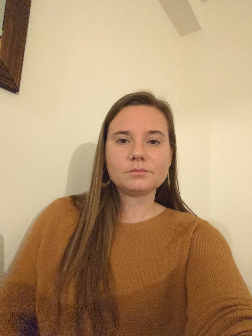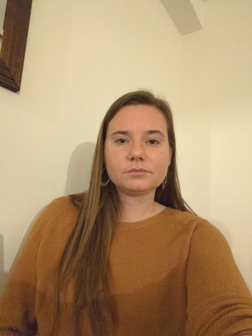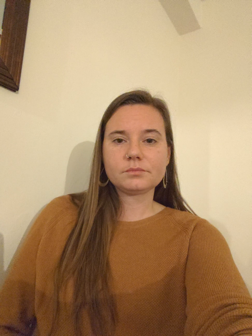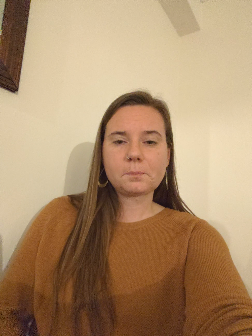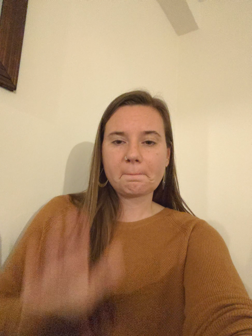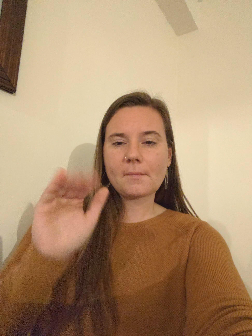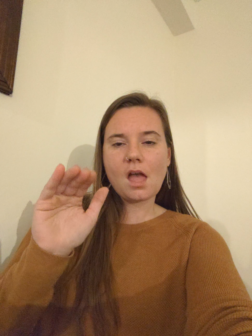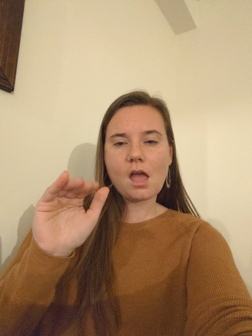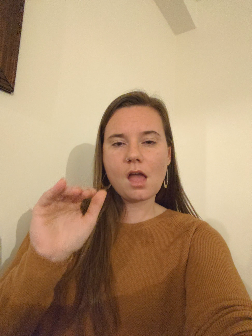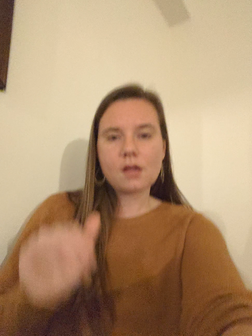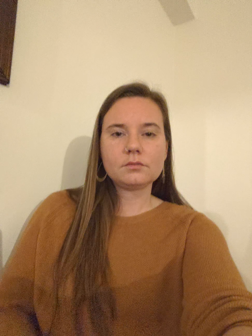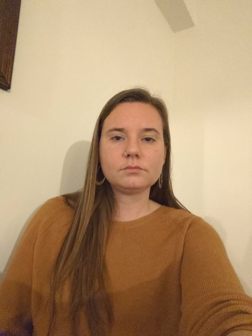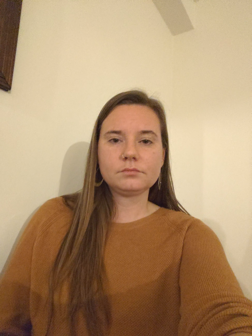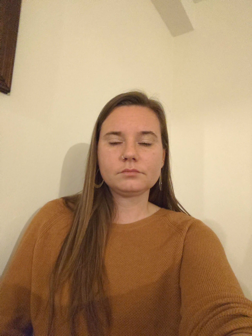bye